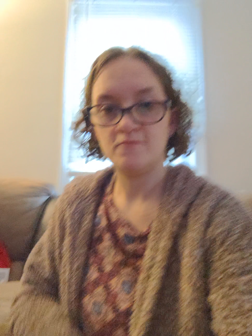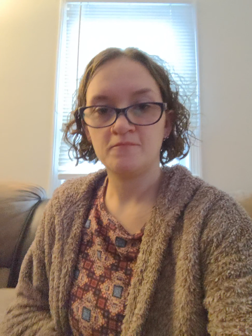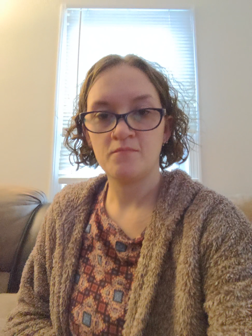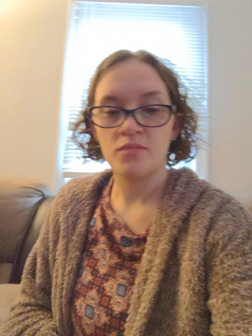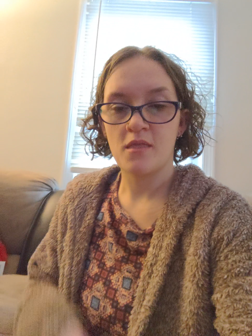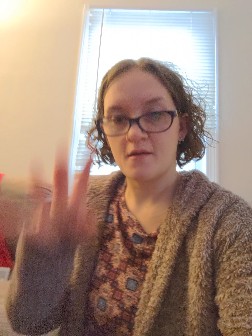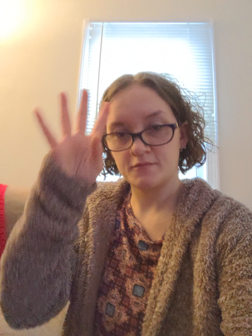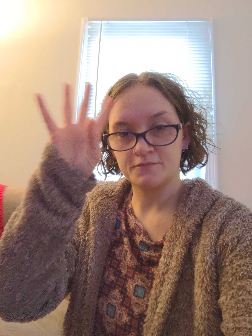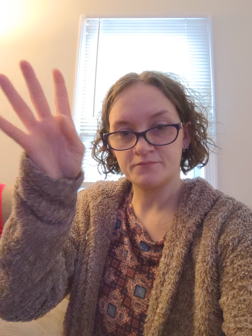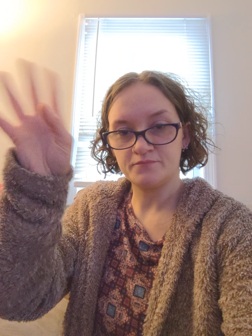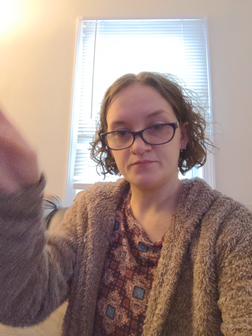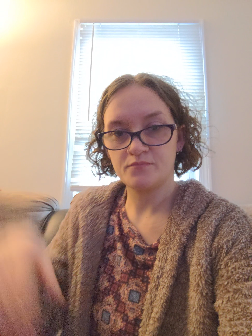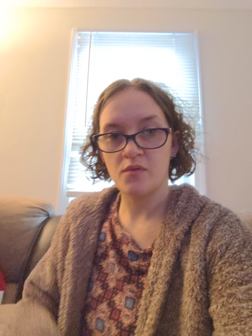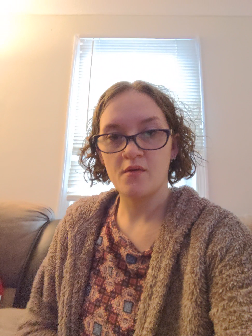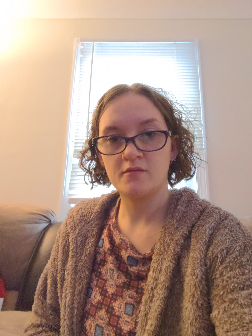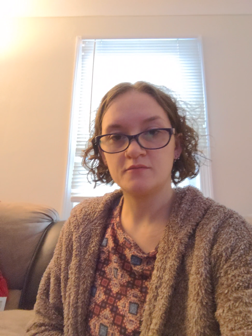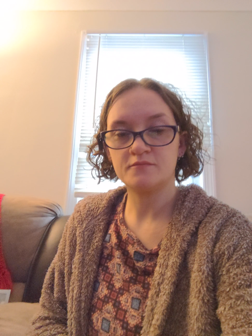pretend